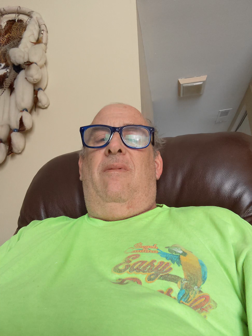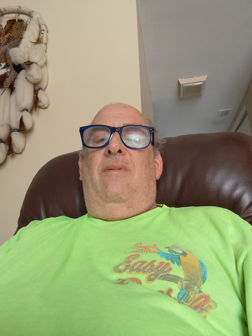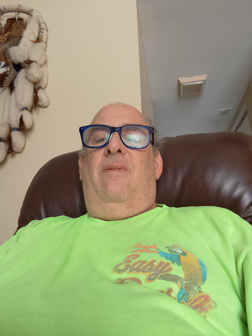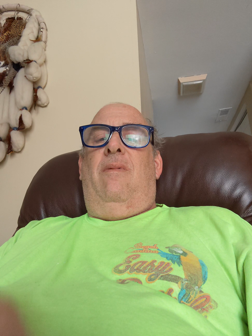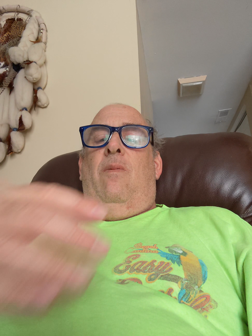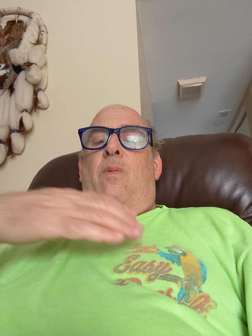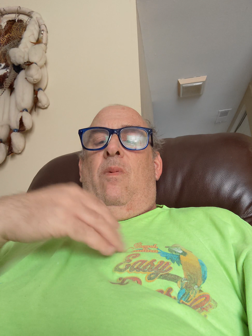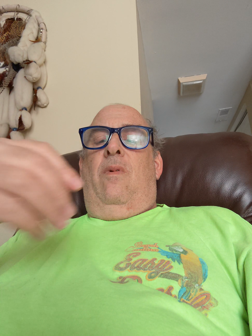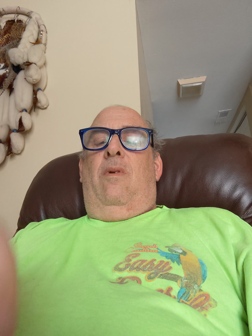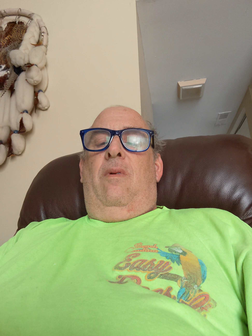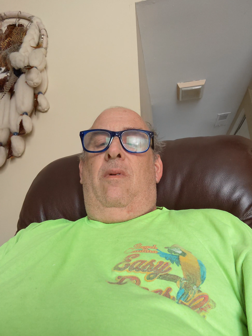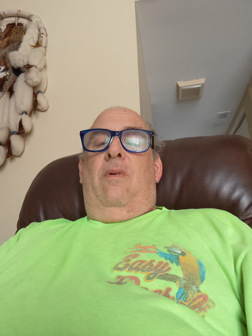white